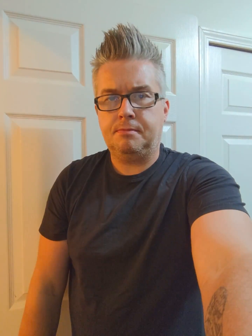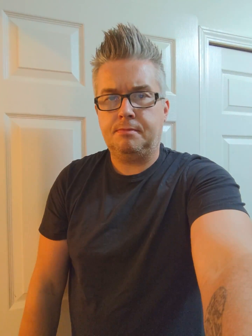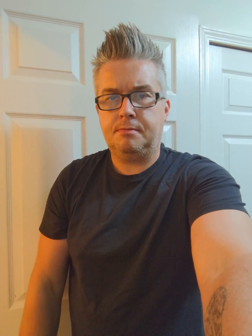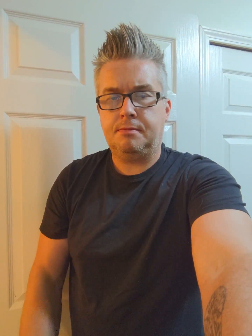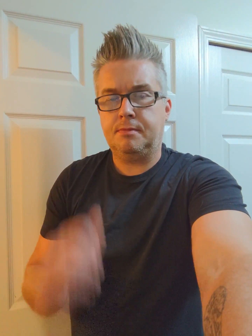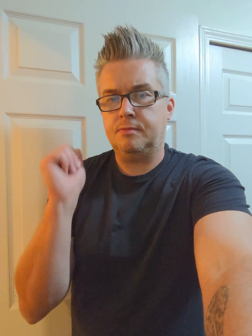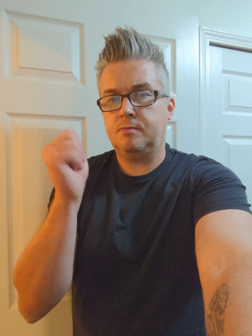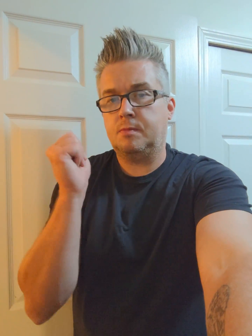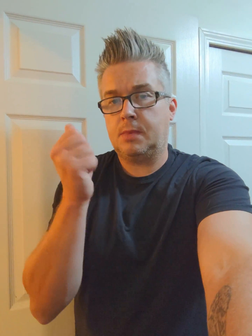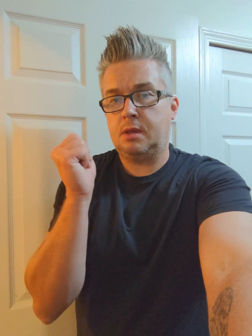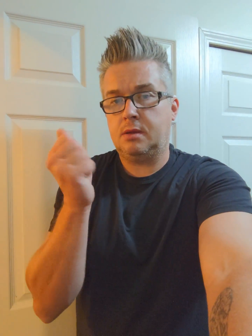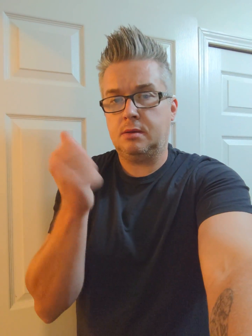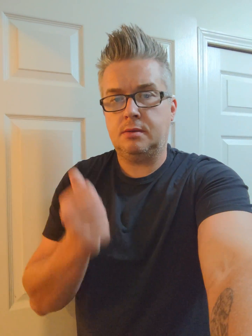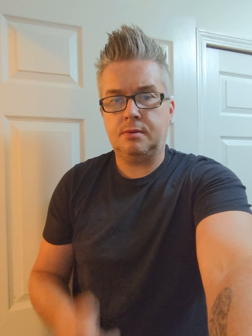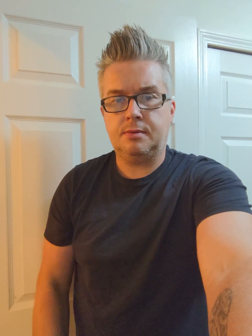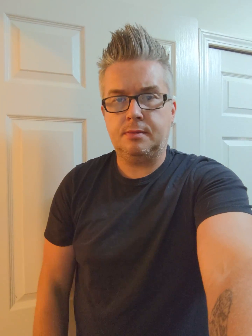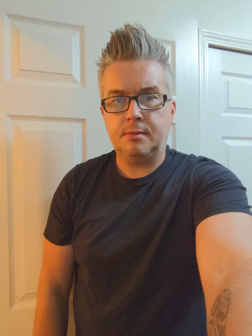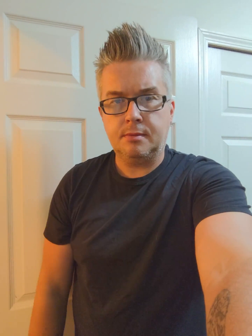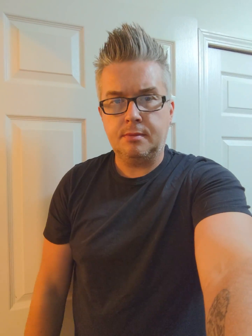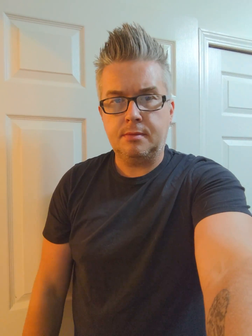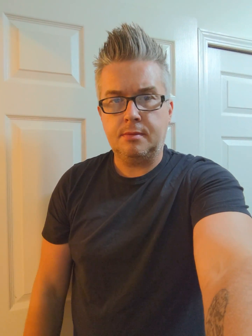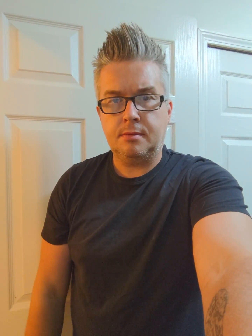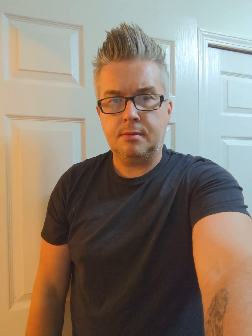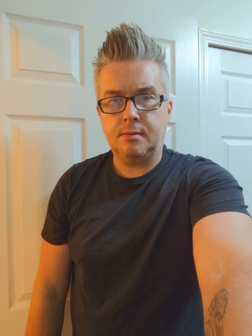bat